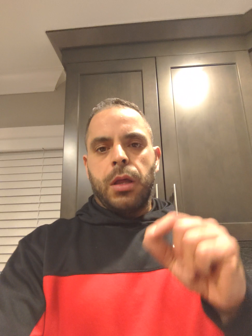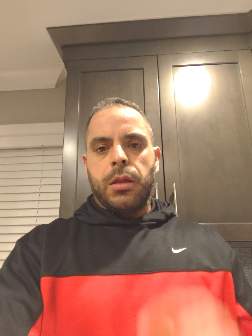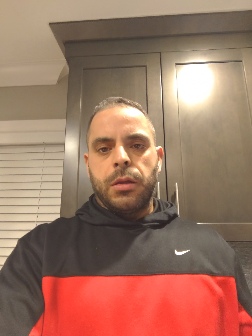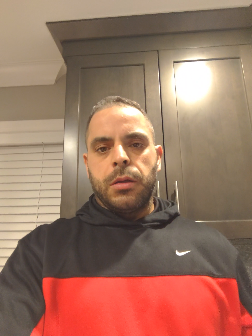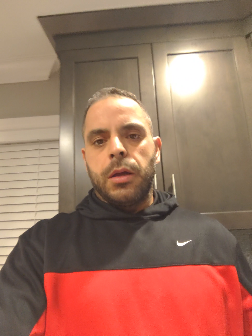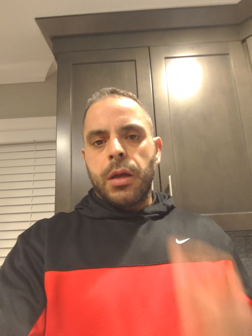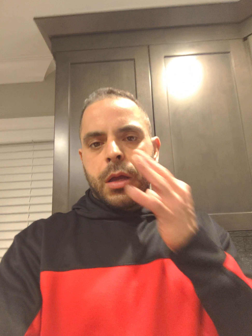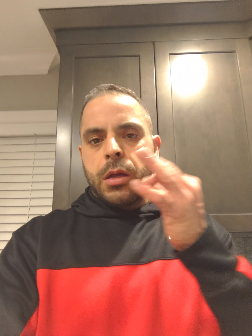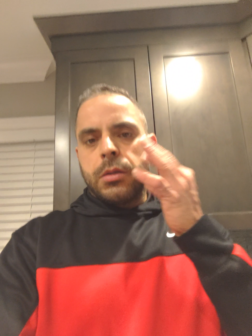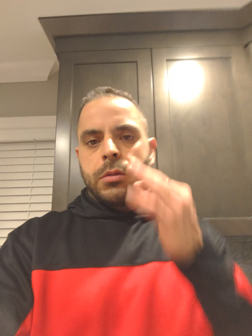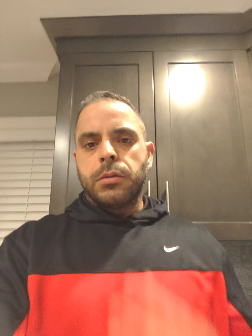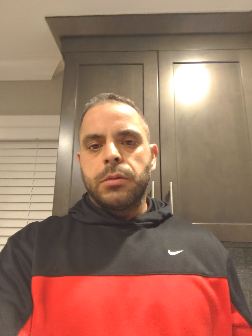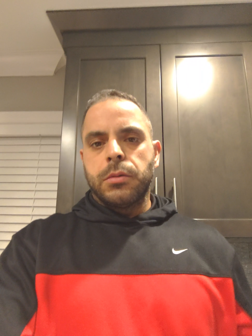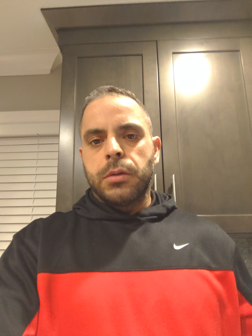cat